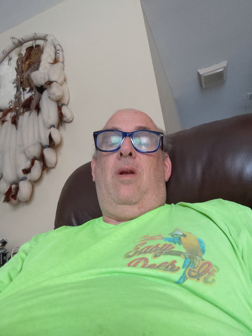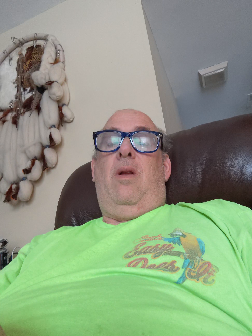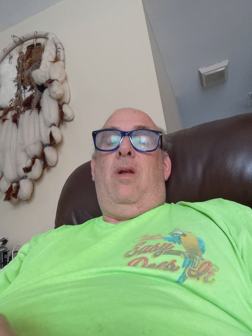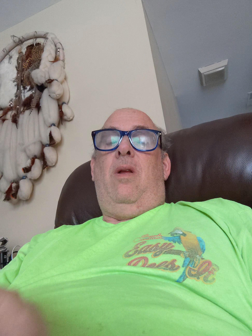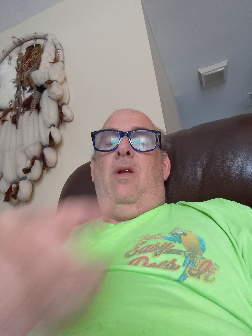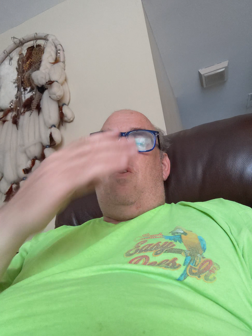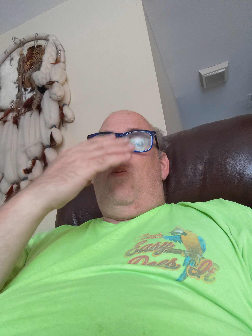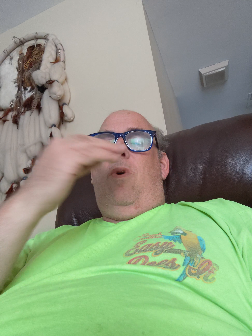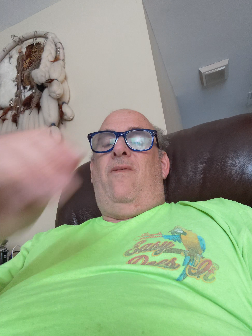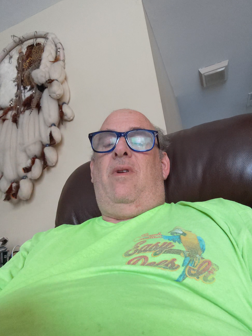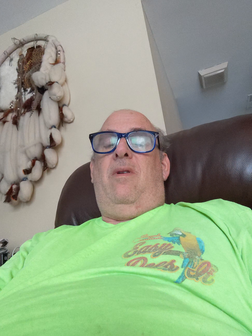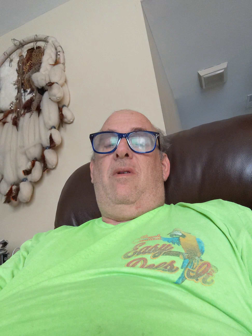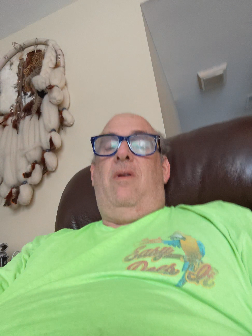wolf